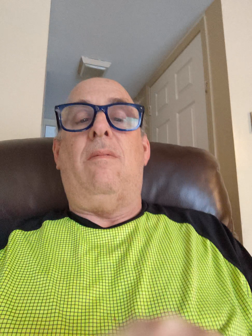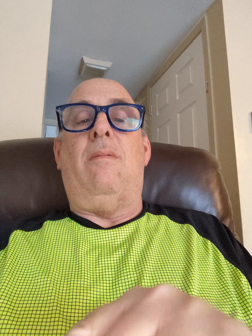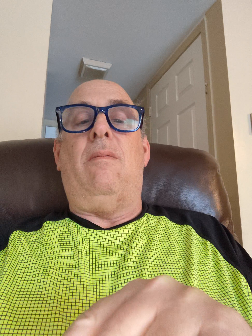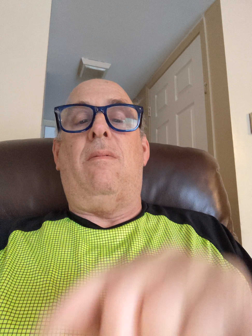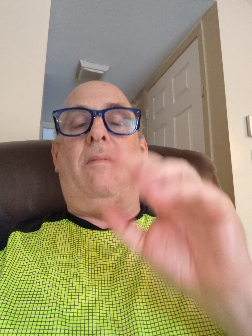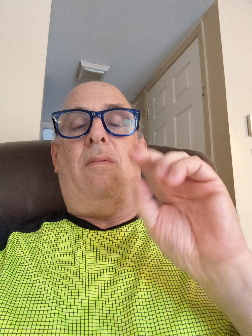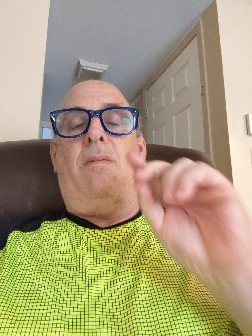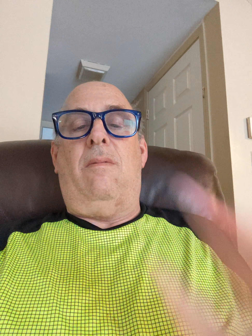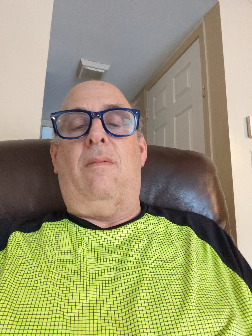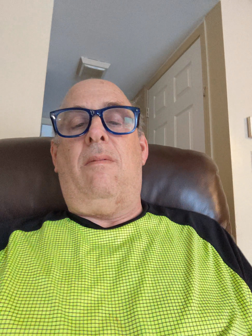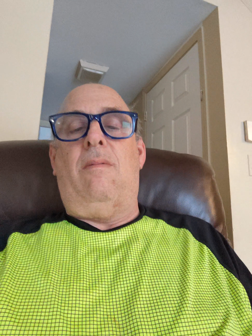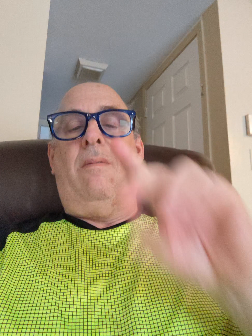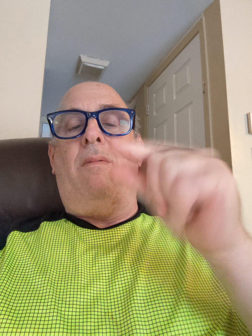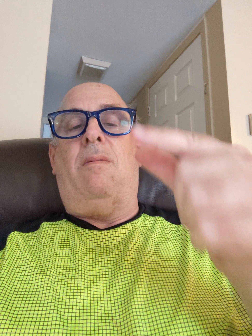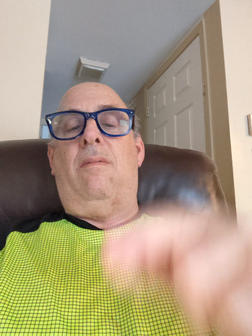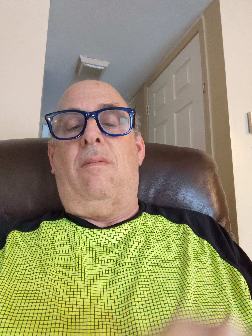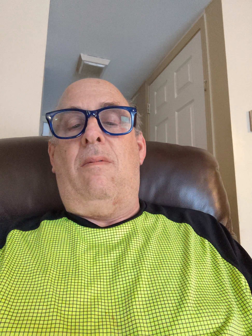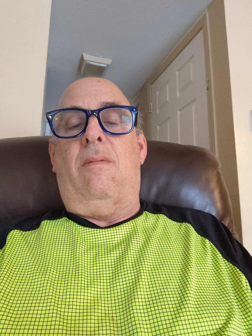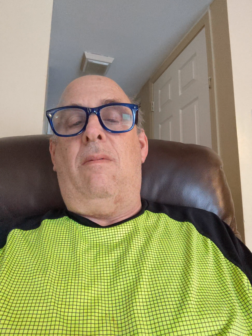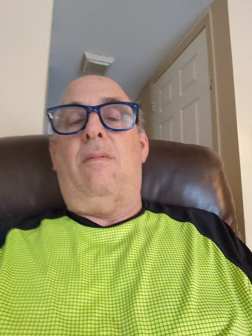dog